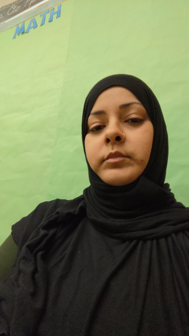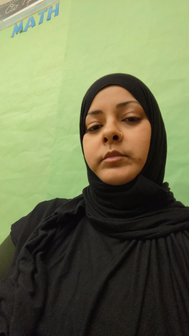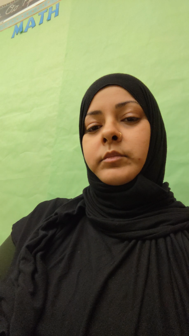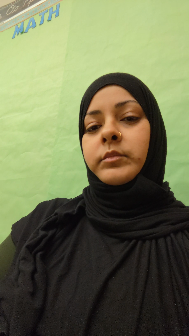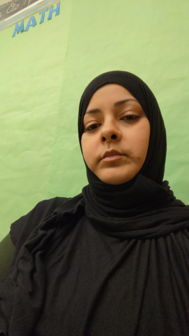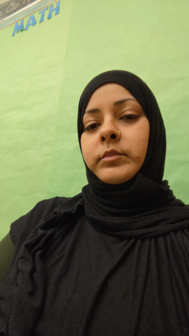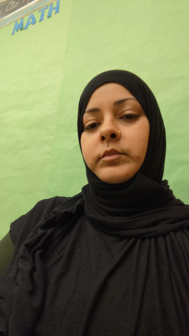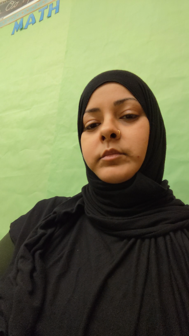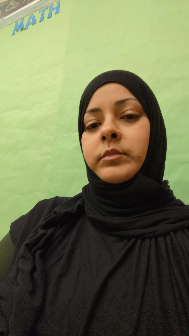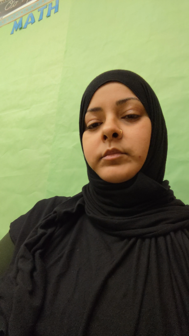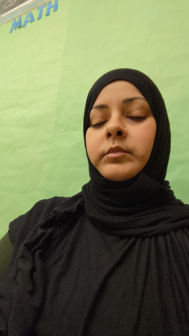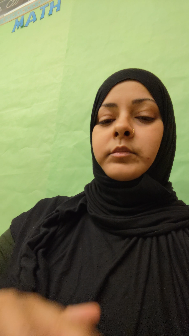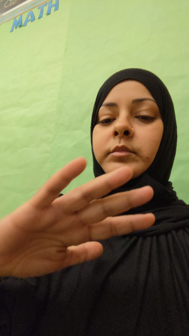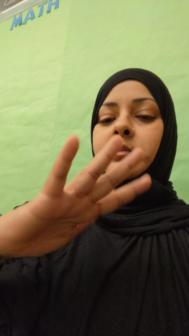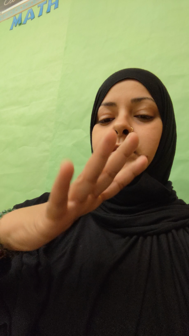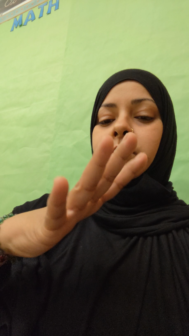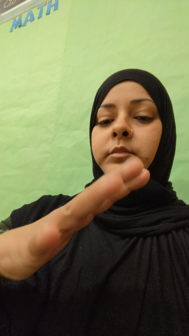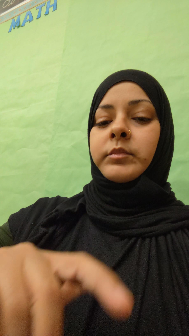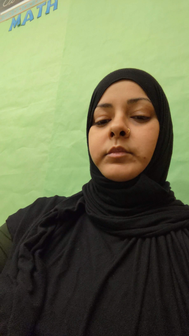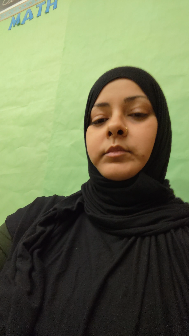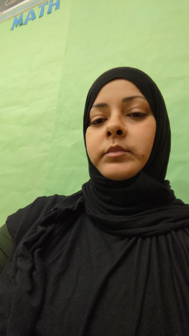cheese